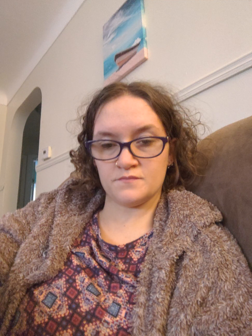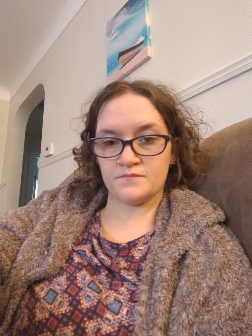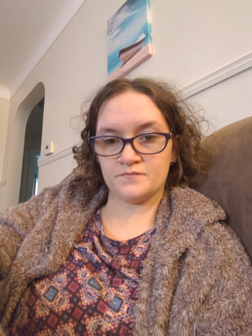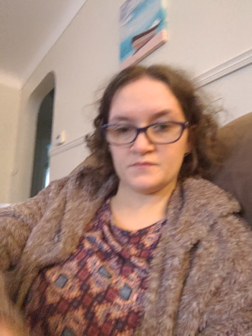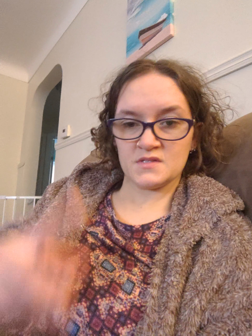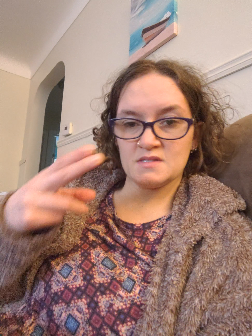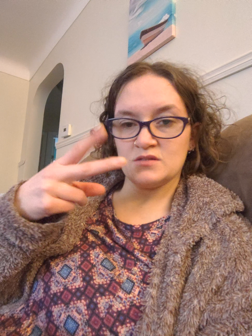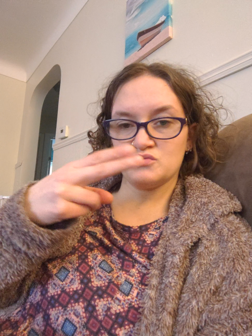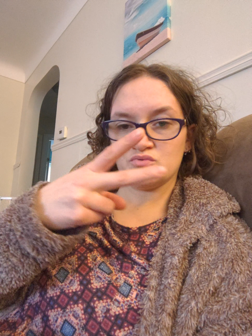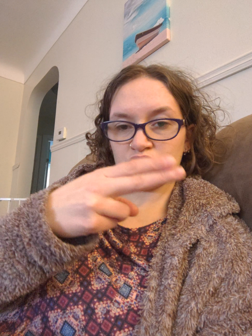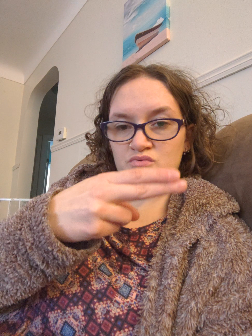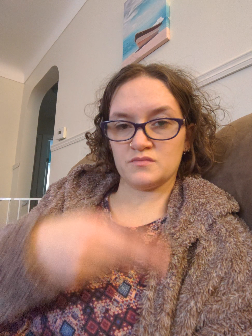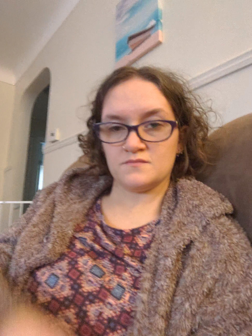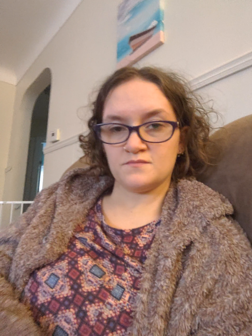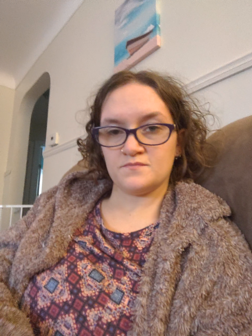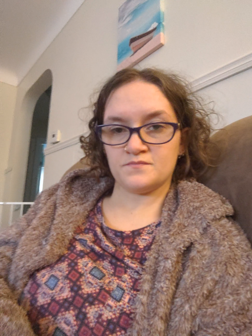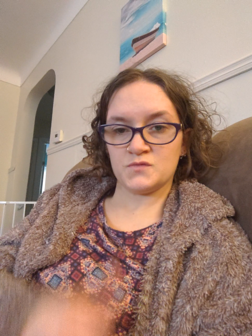scissors